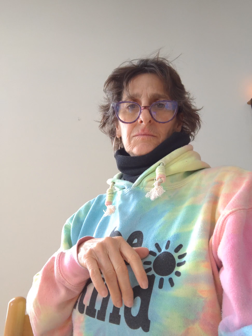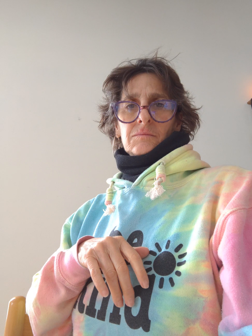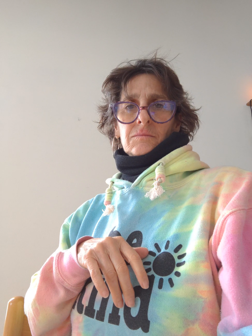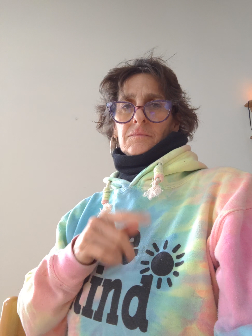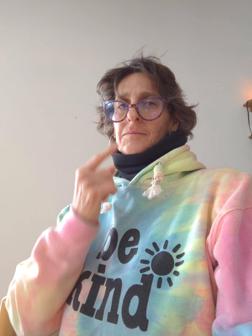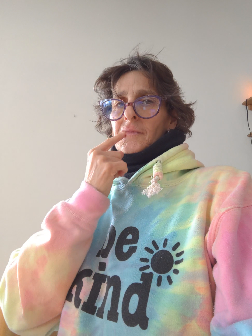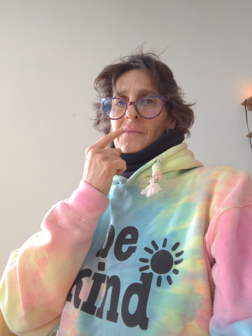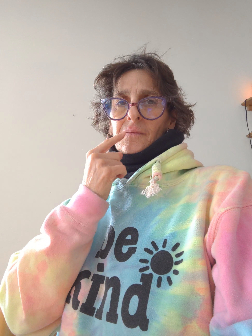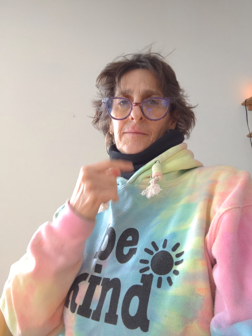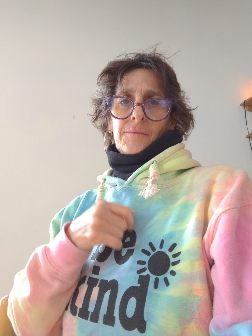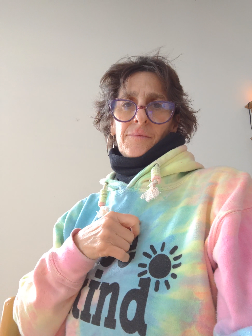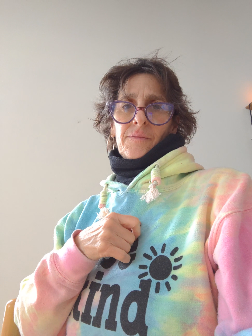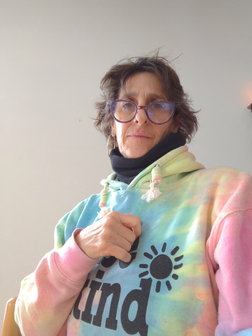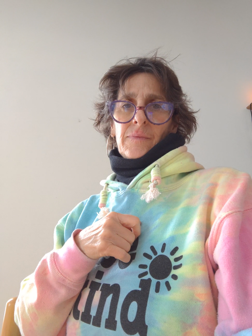tooth